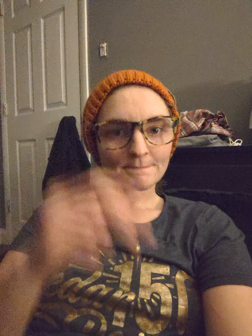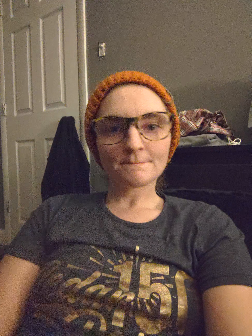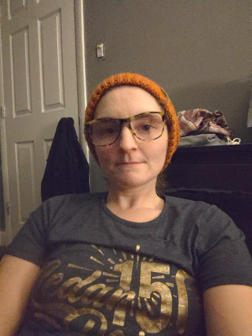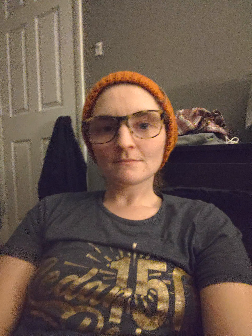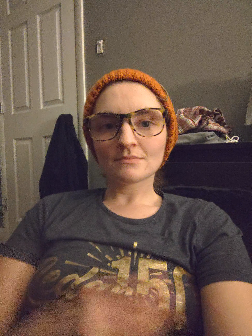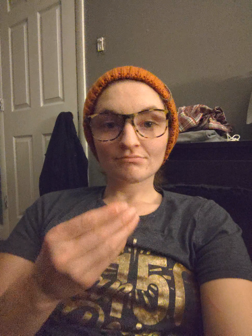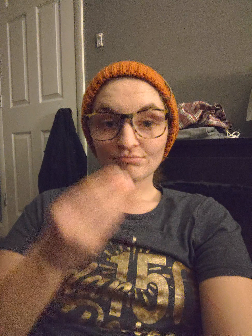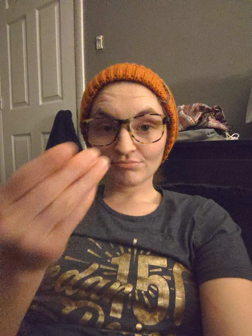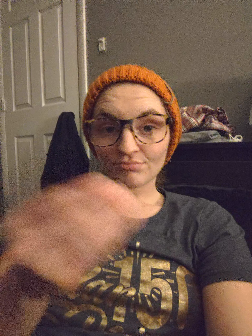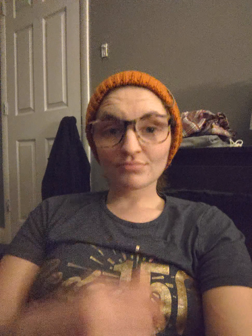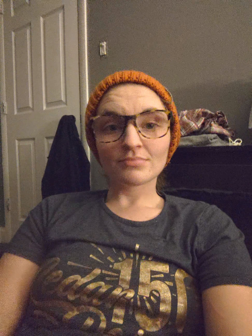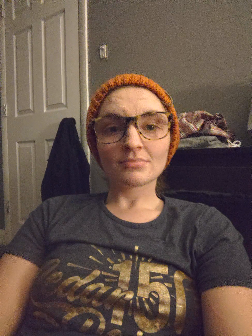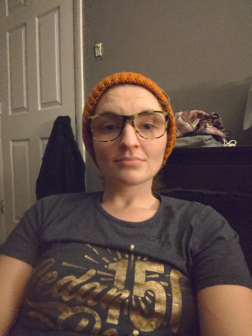give